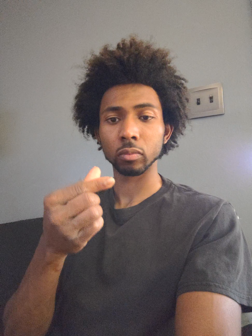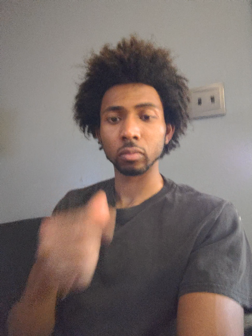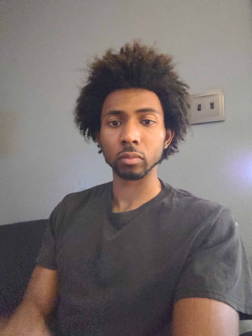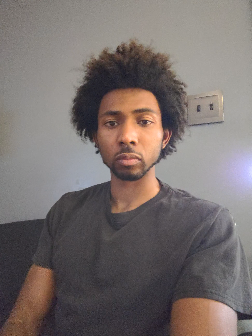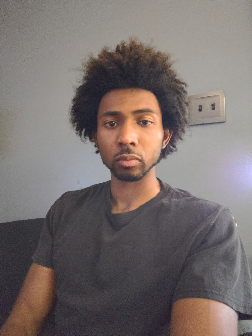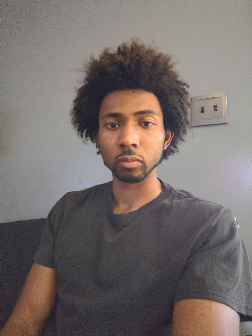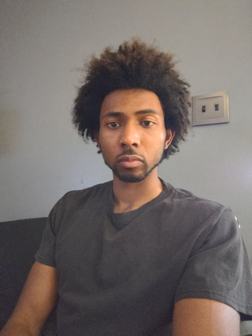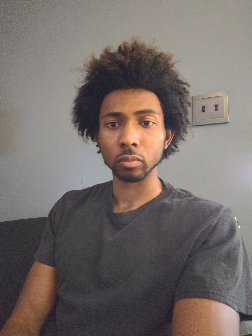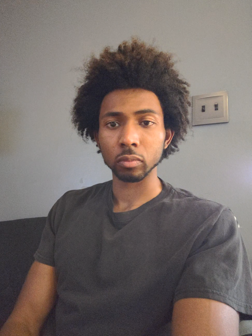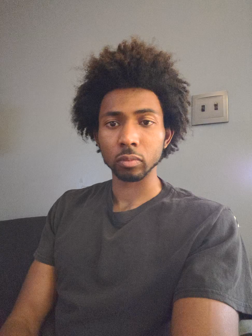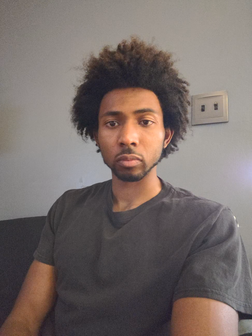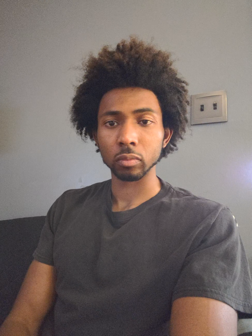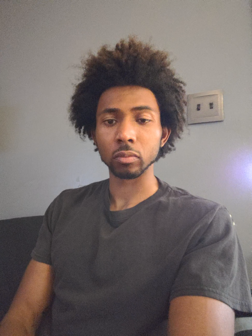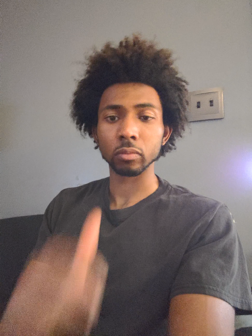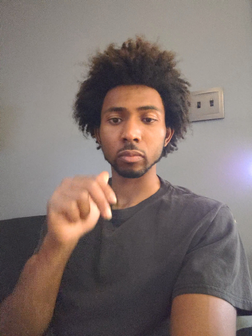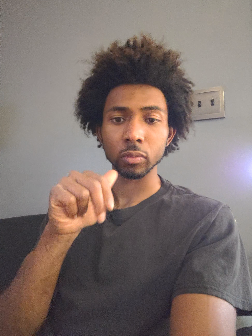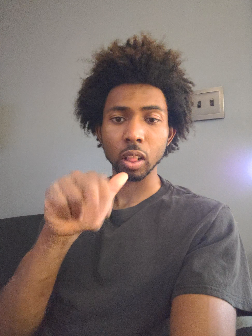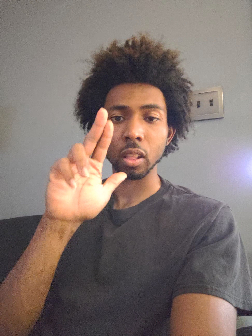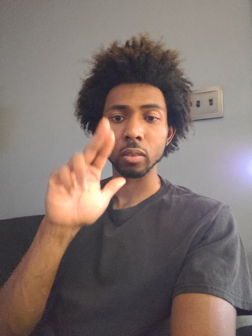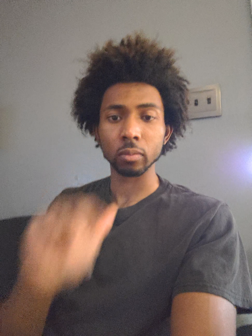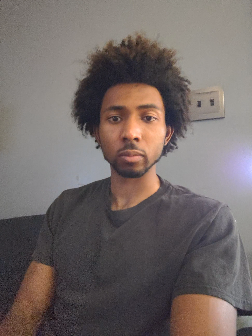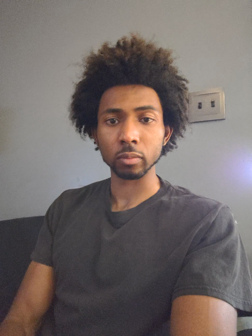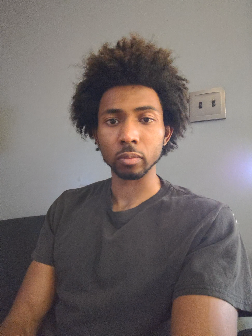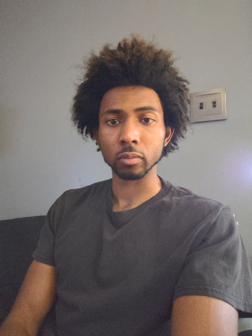lick